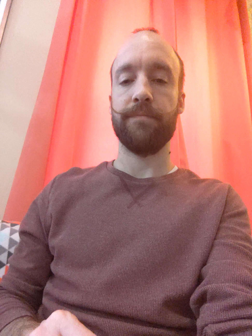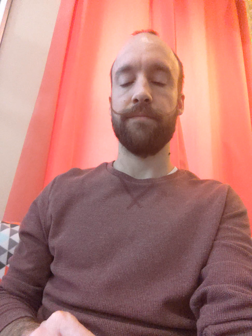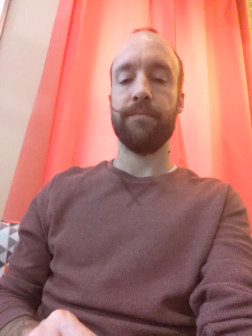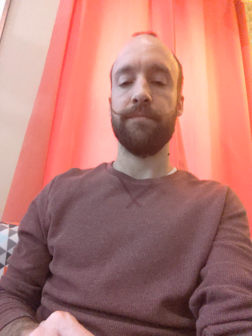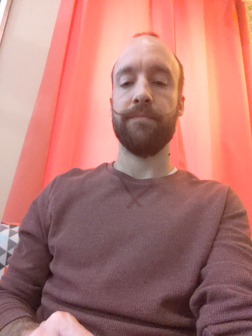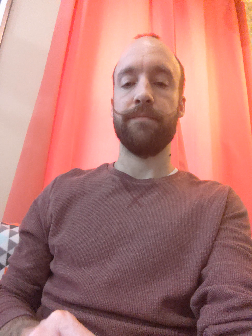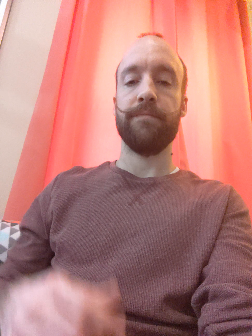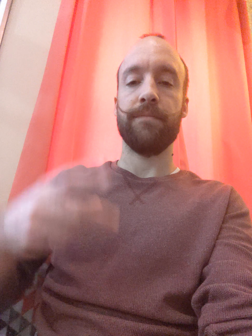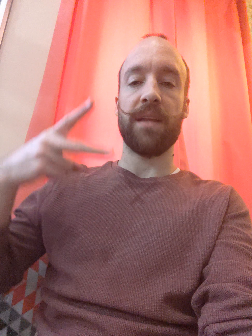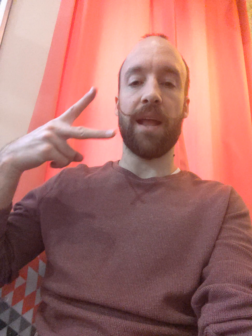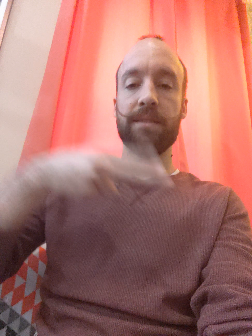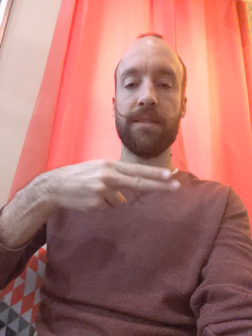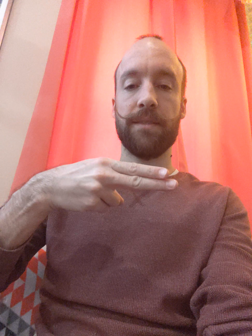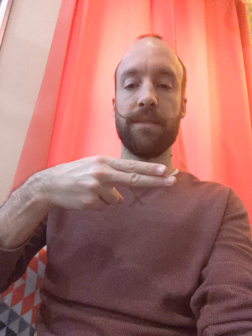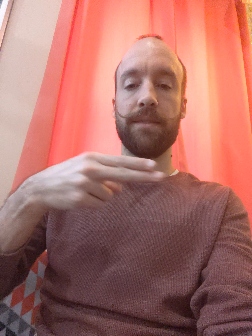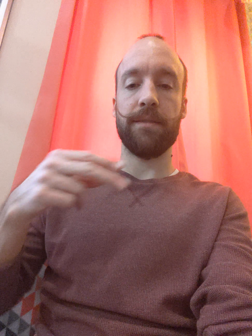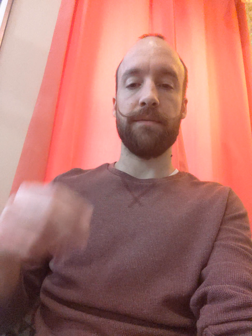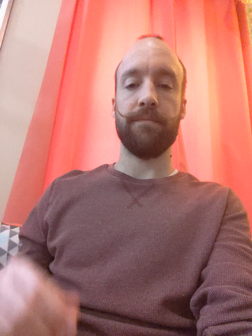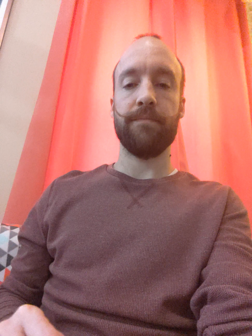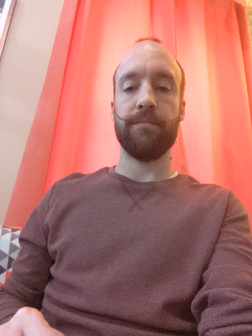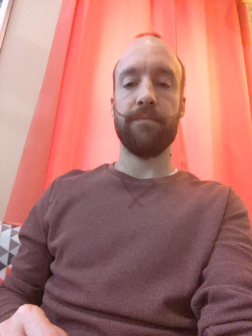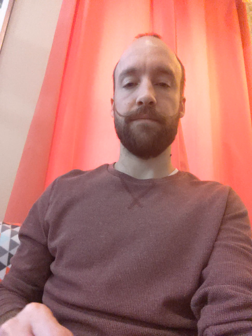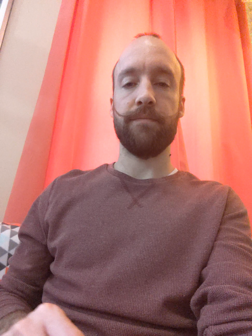cut